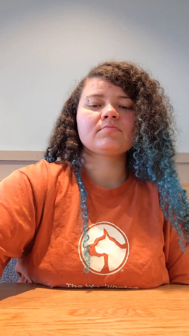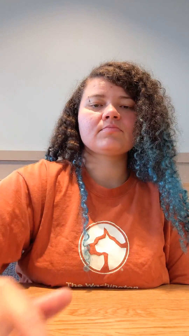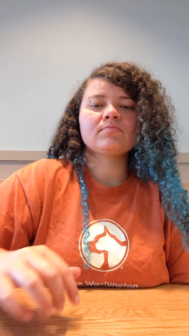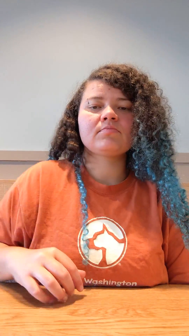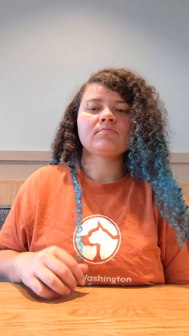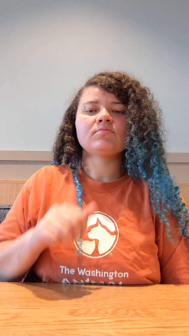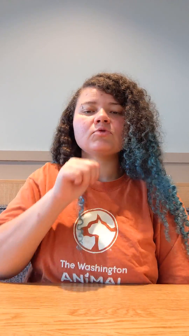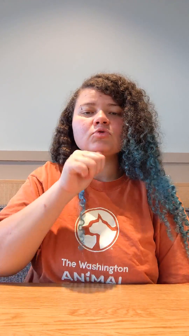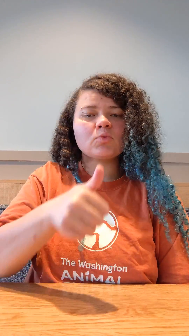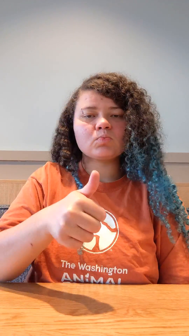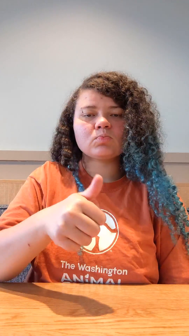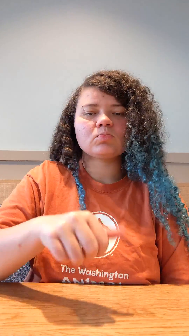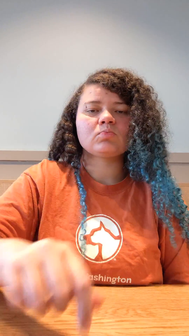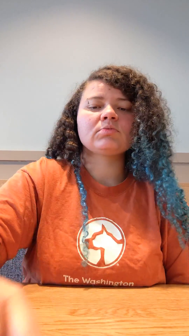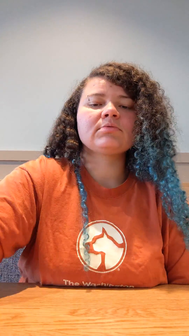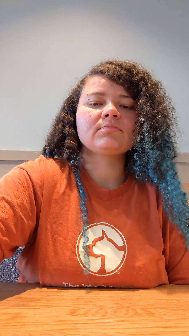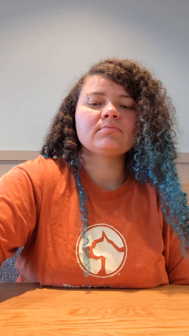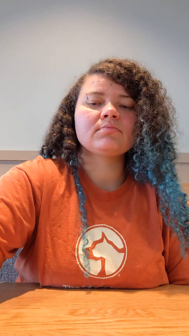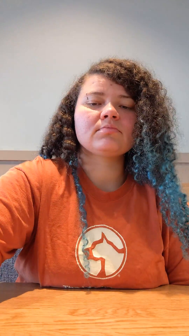don't